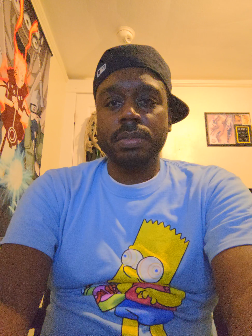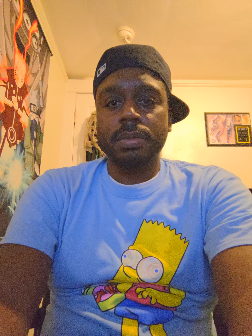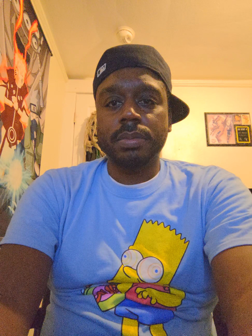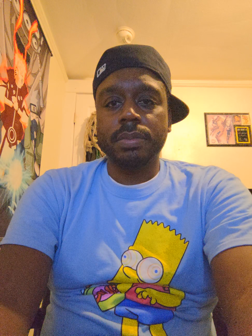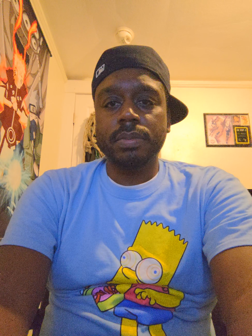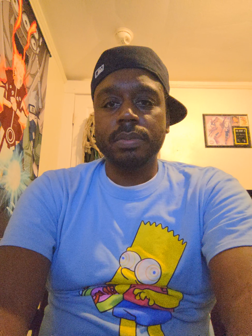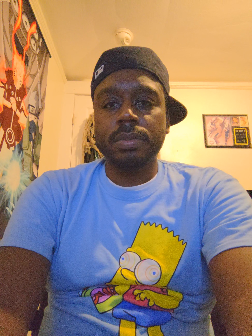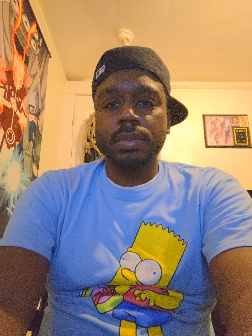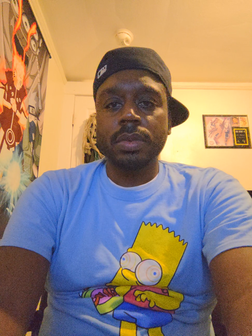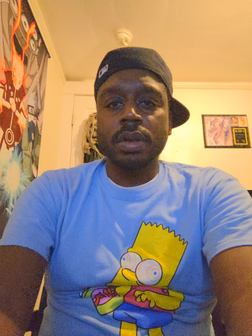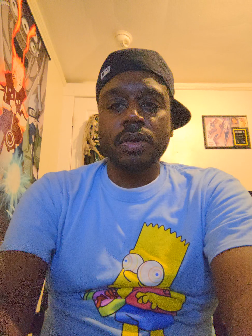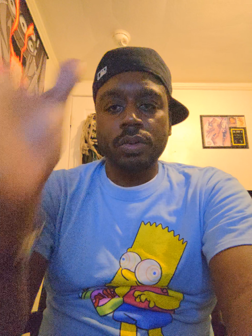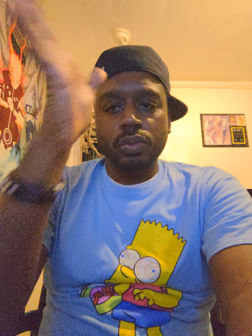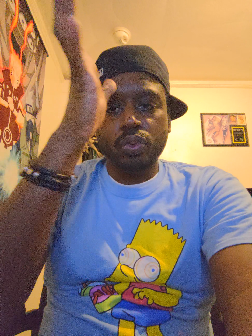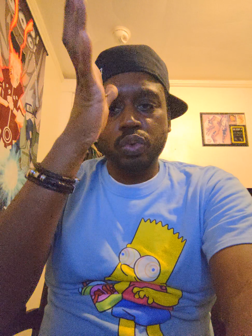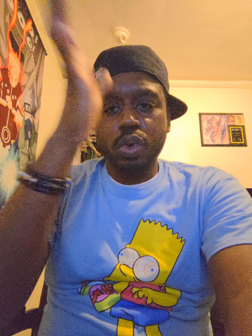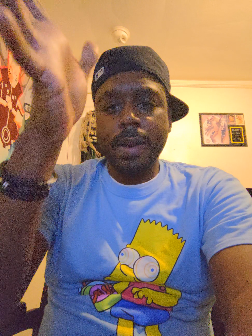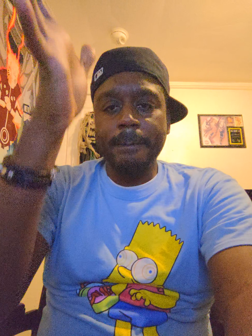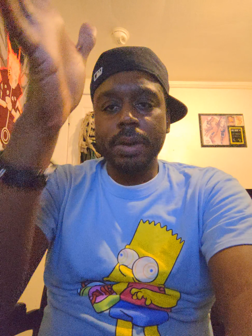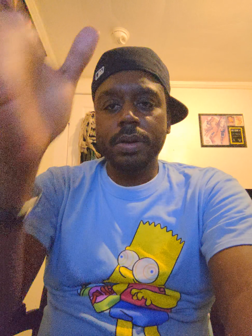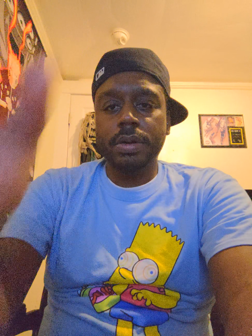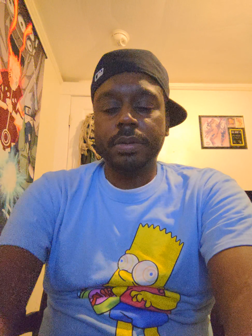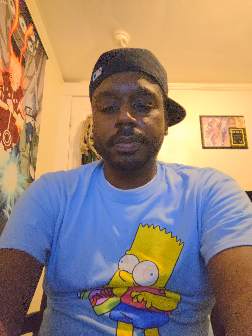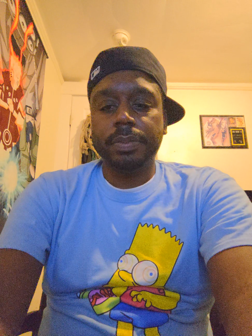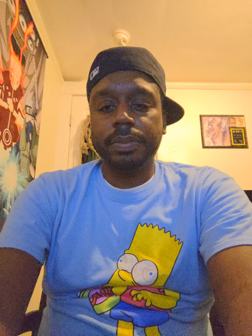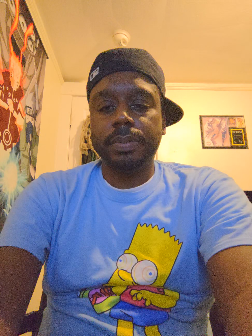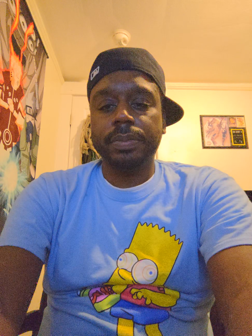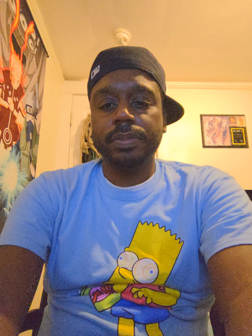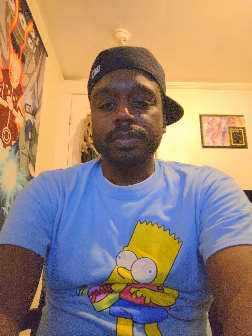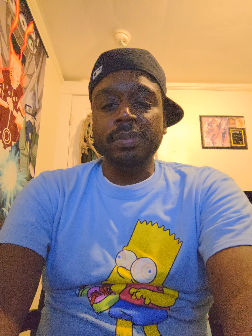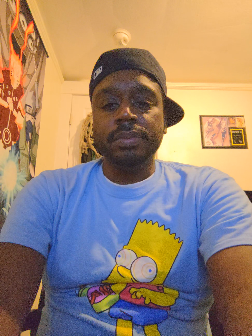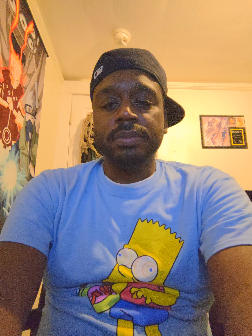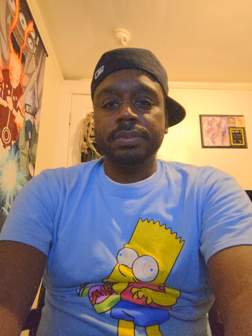grandpa